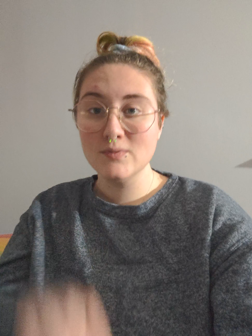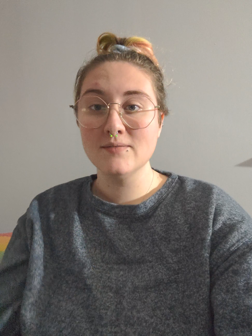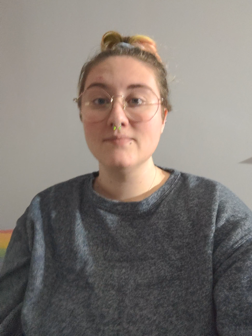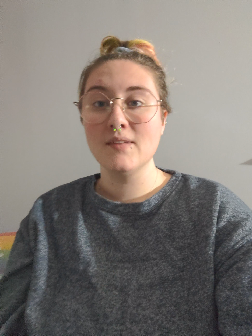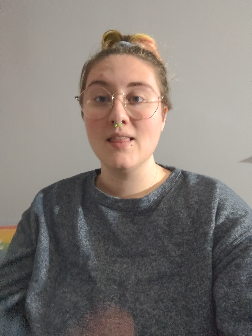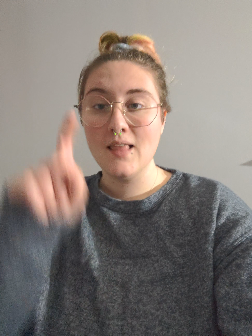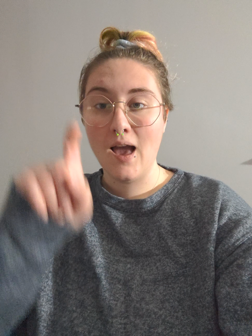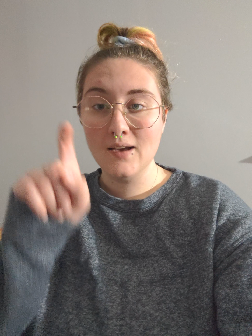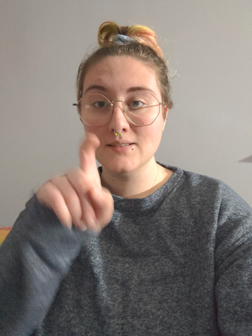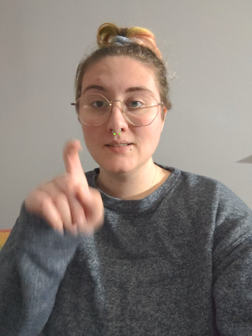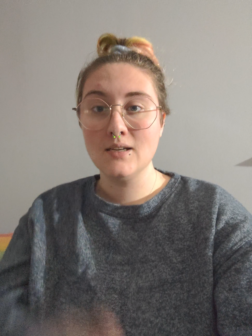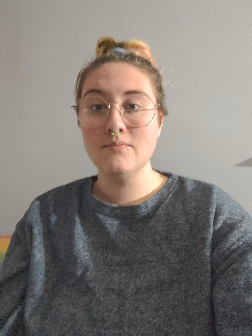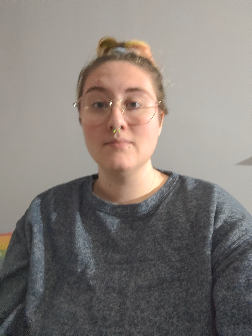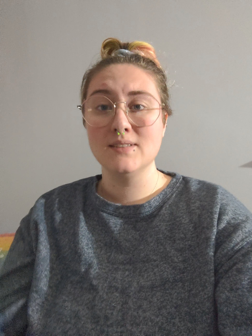closet